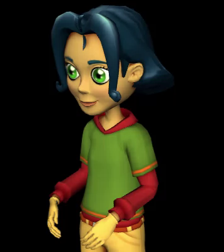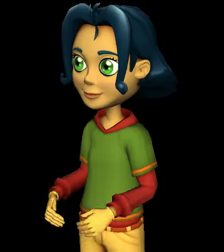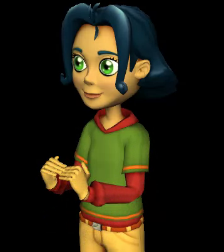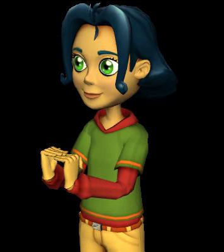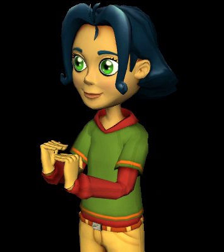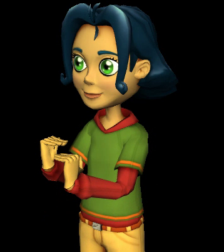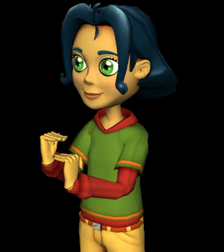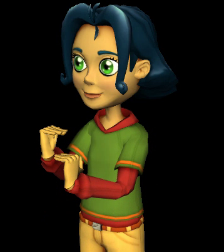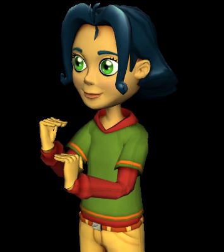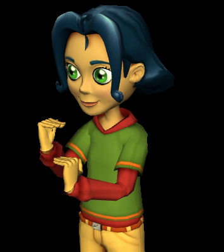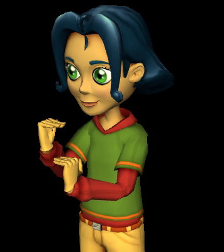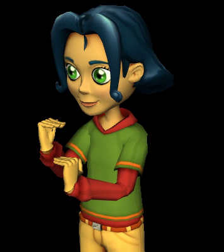طابق